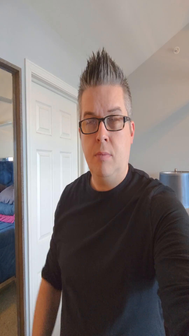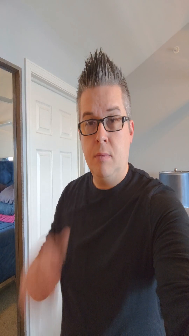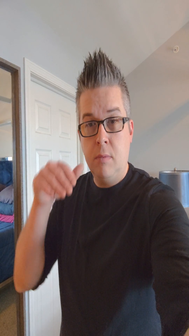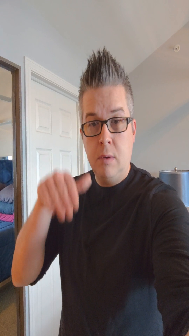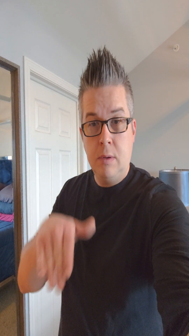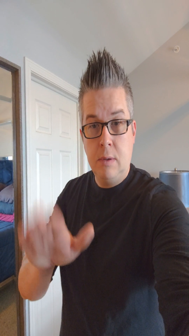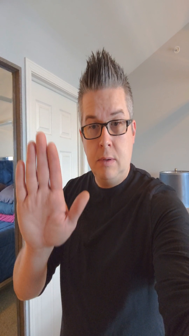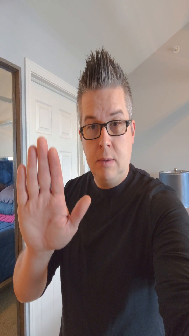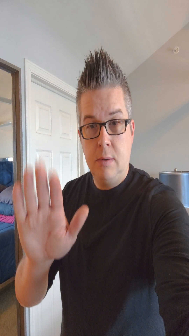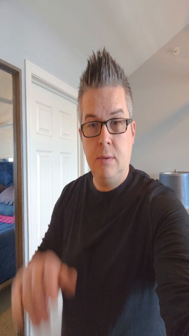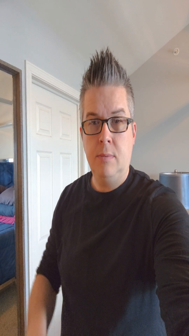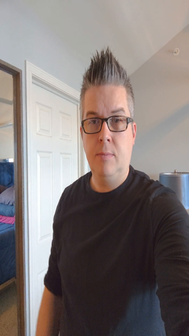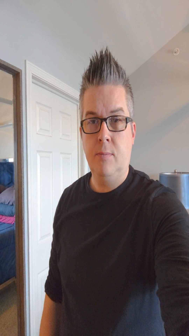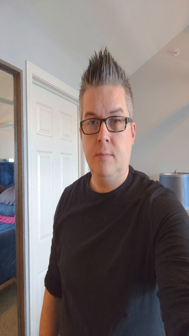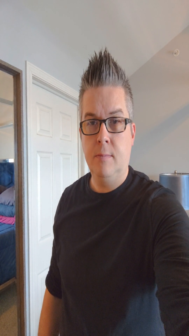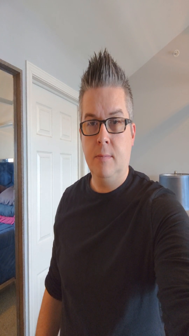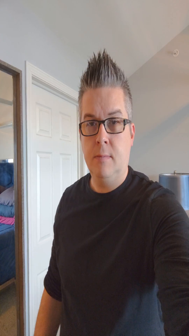into